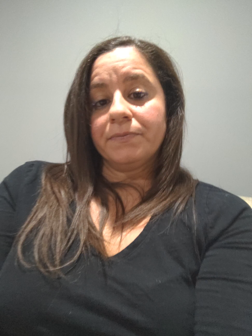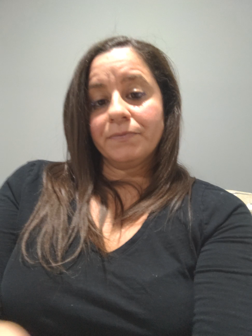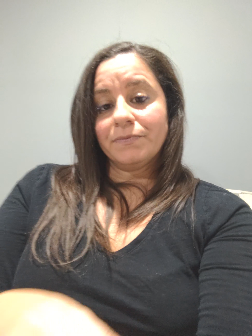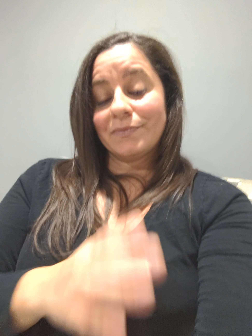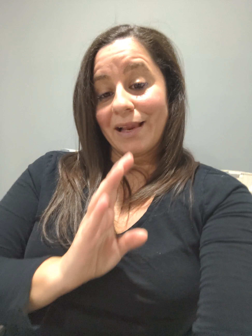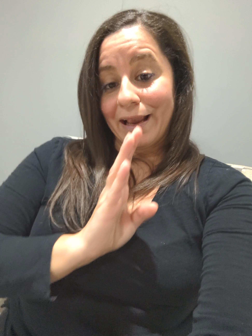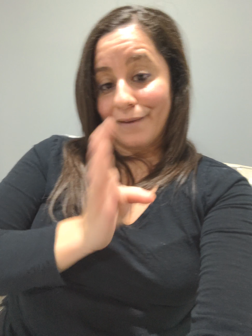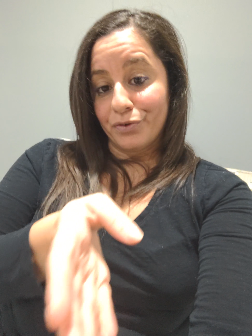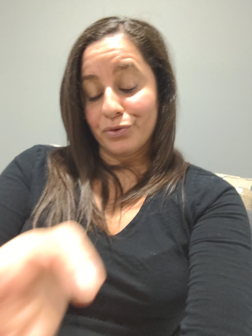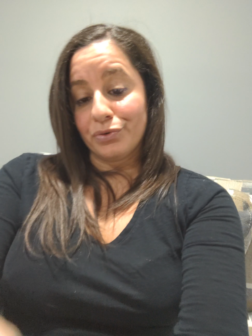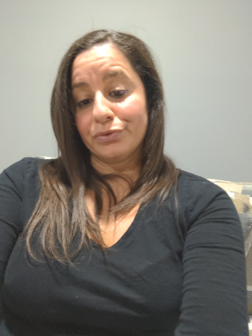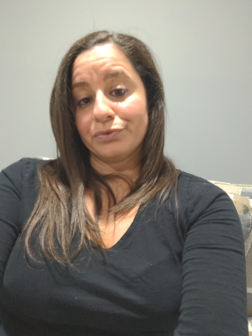after